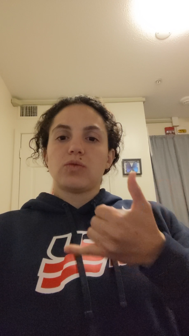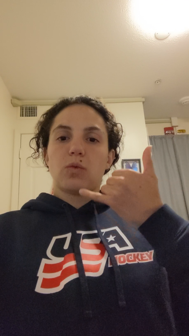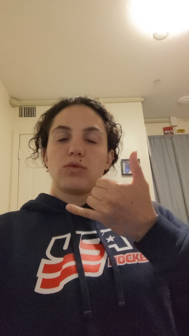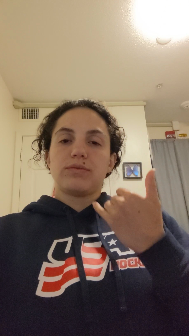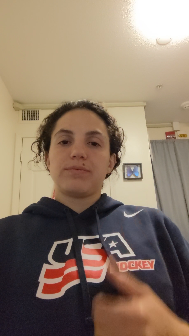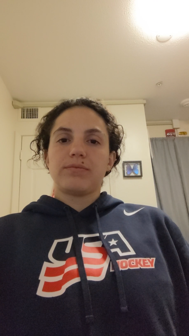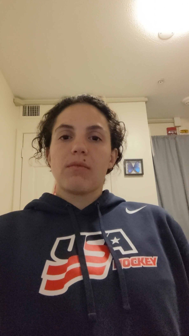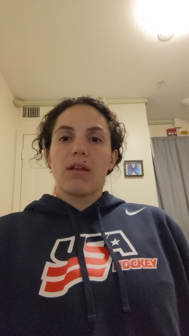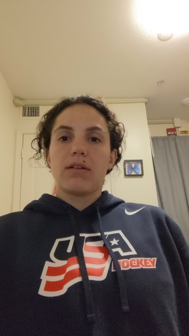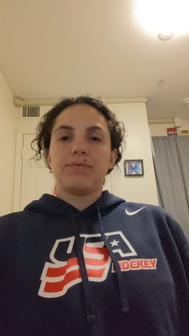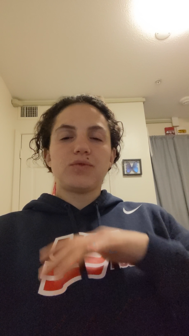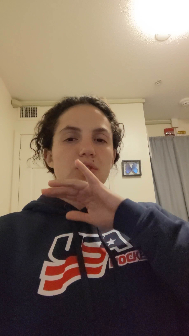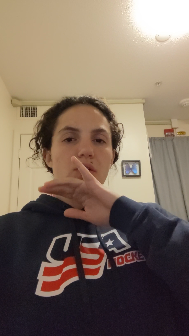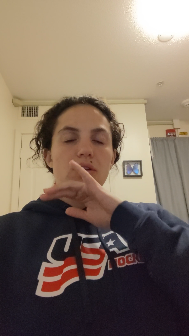naughty